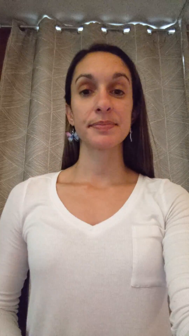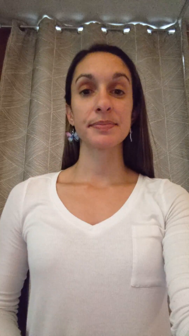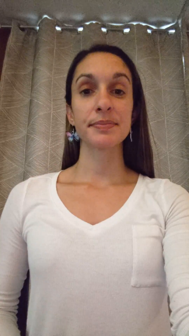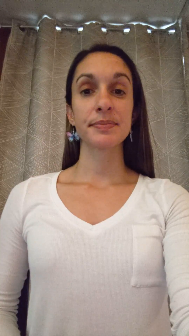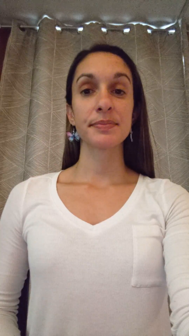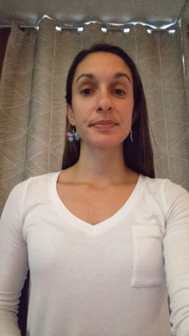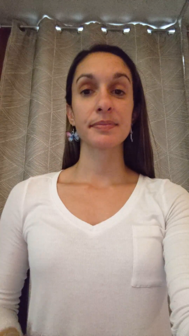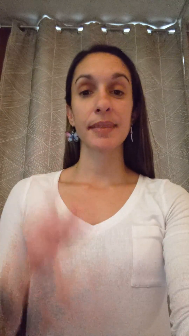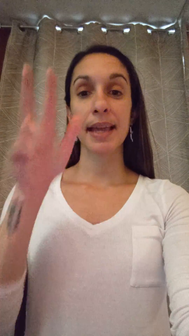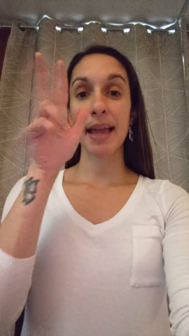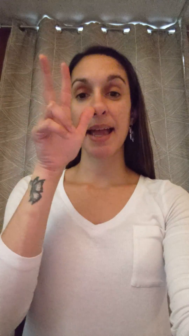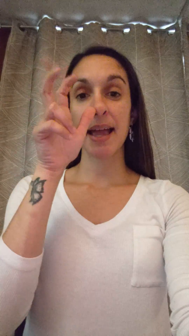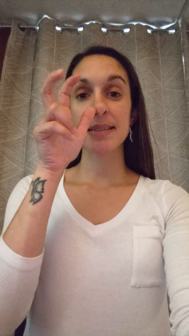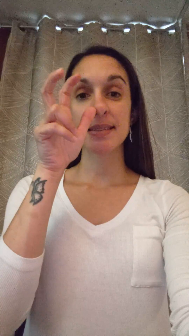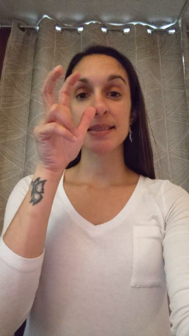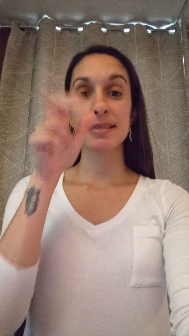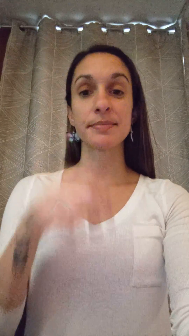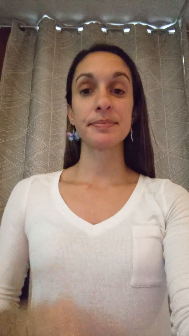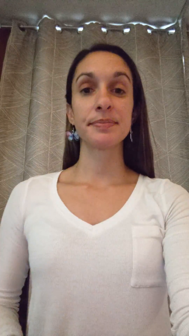ant